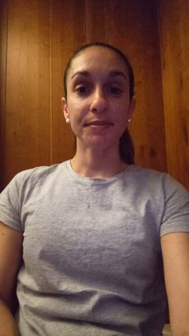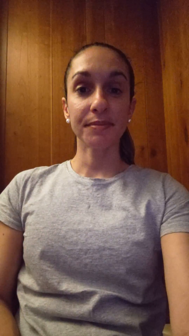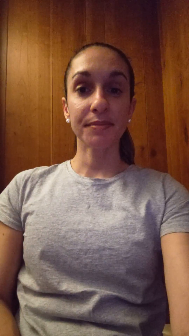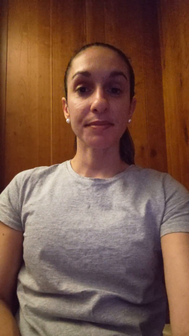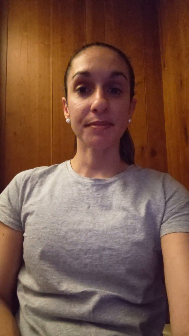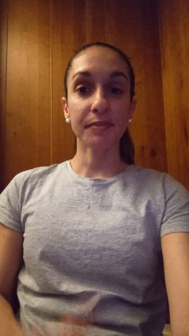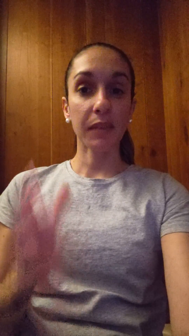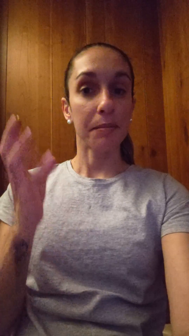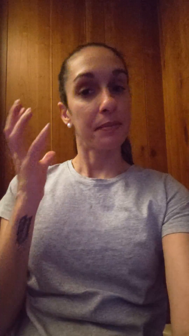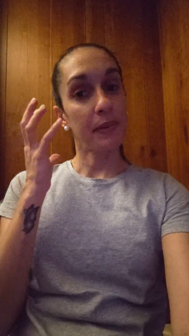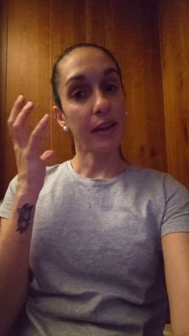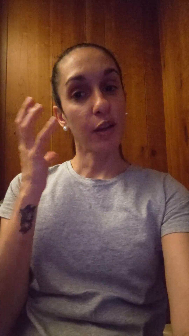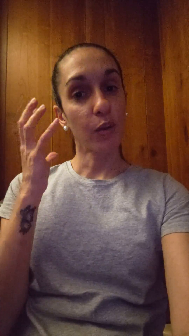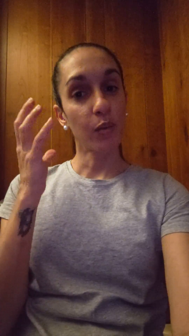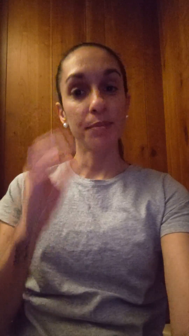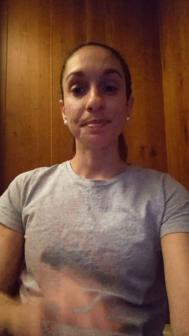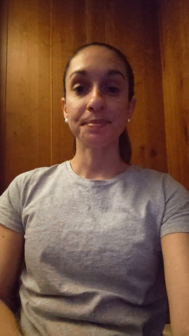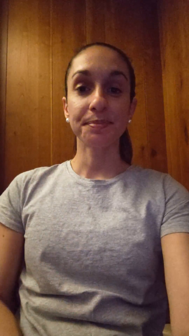pillow